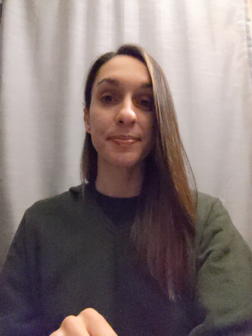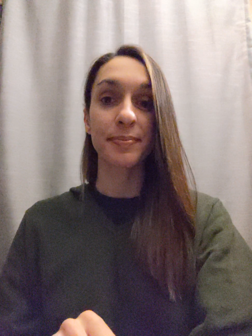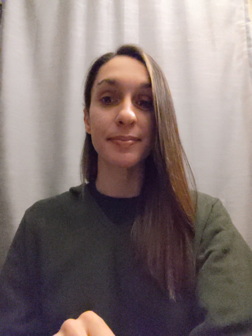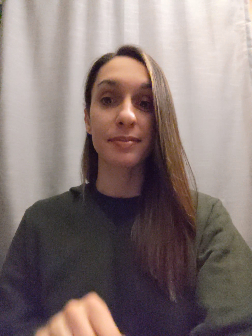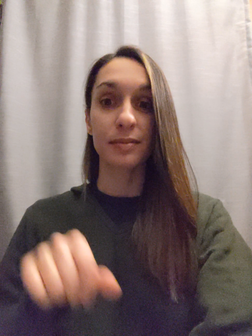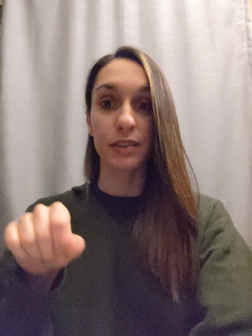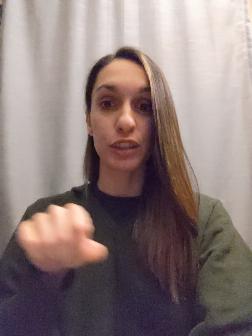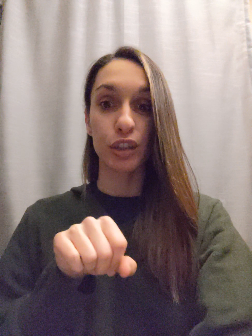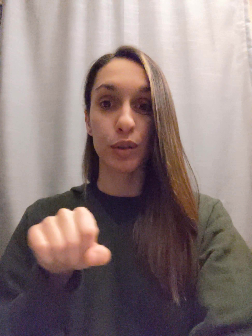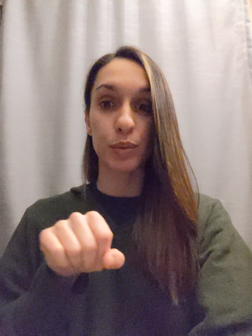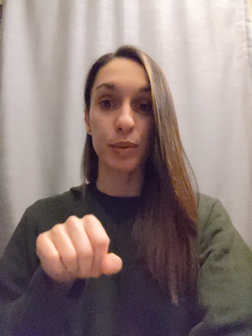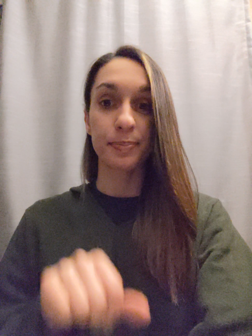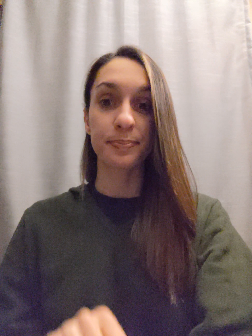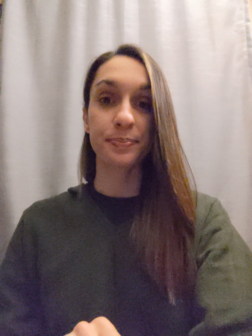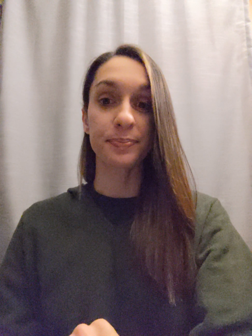shoe